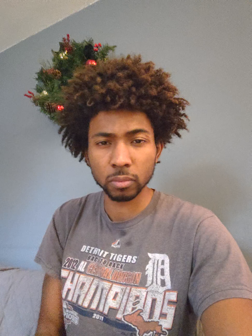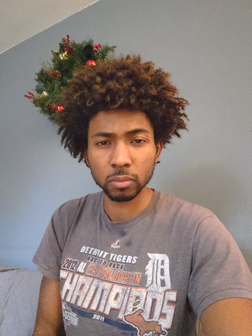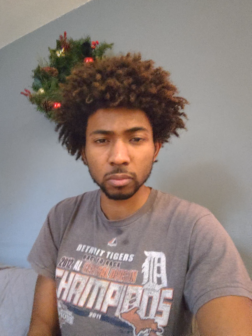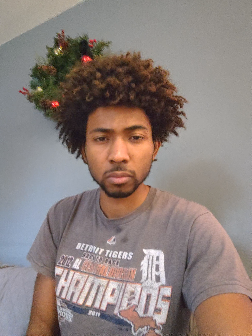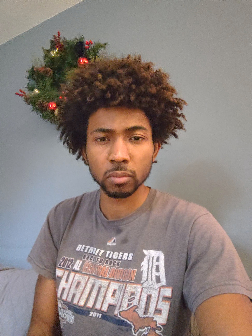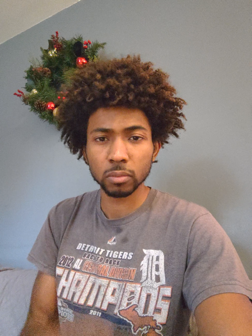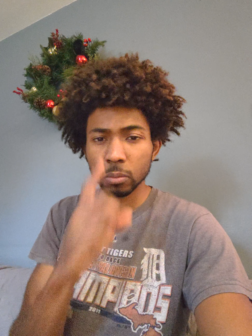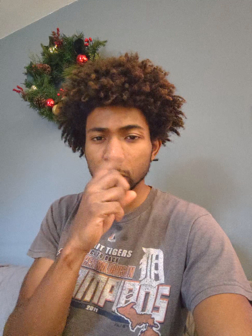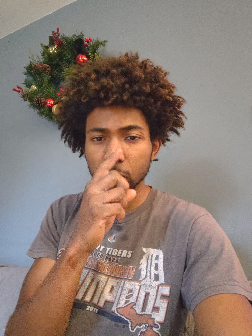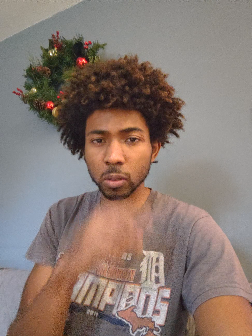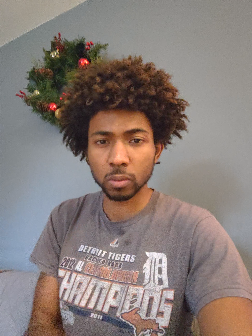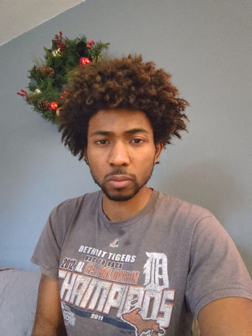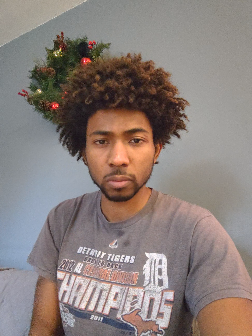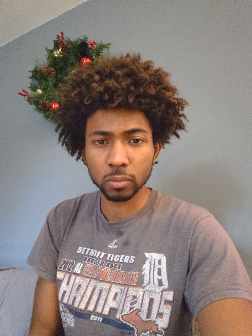mouse